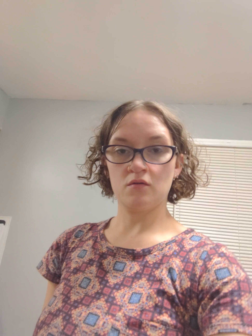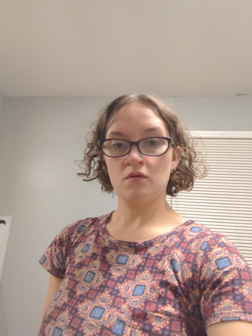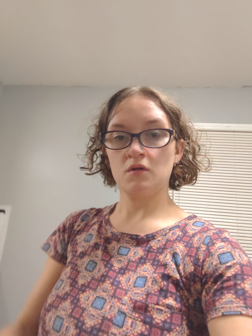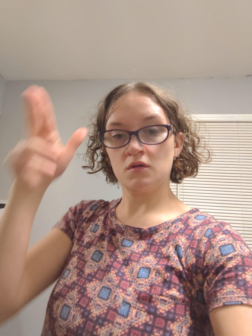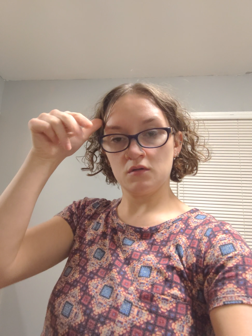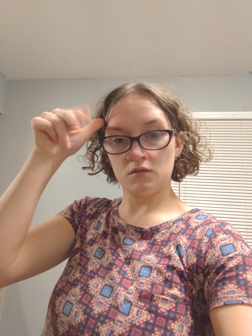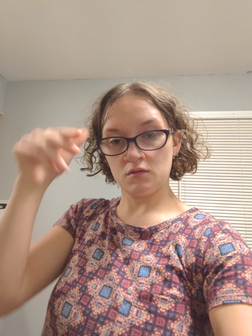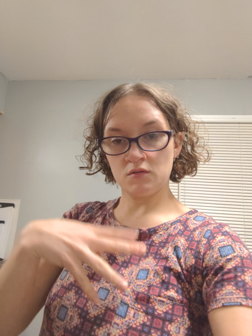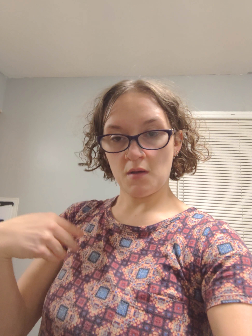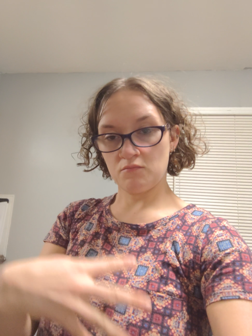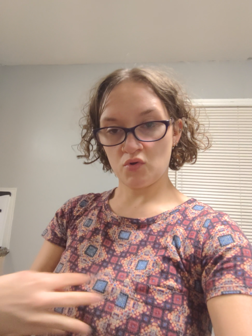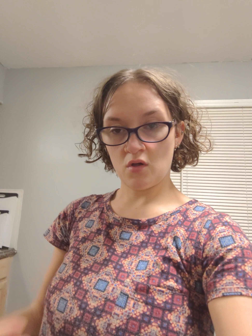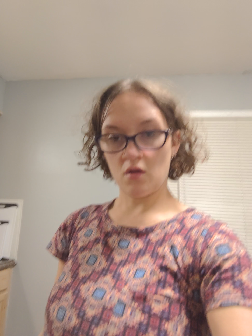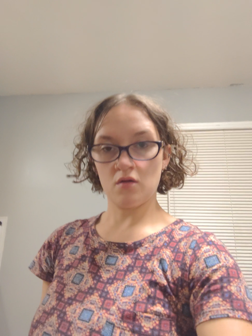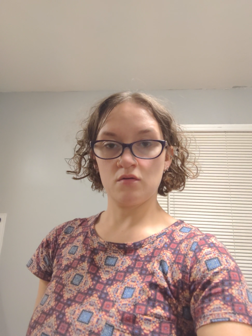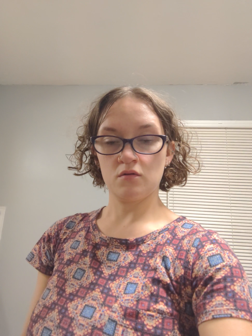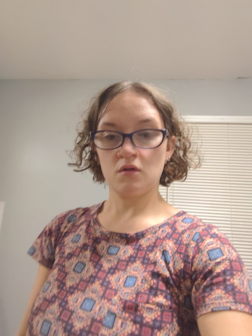zebra